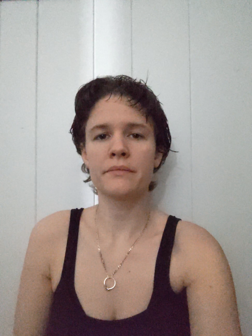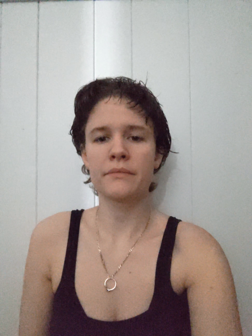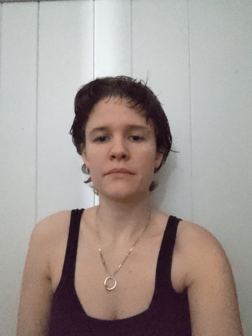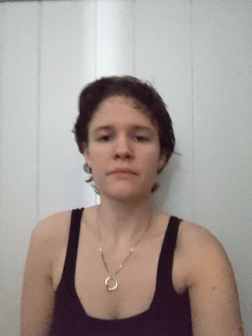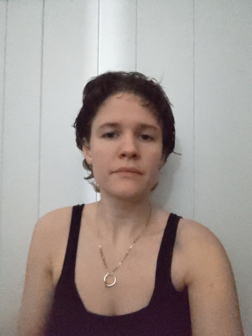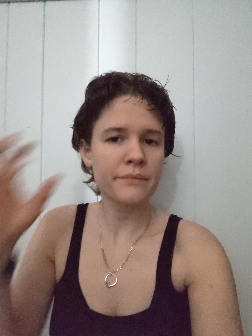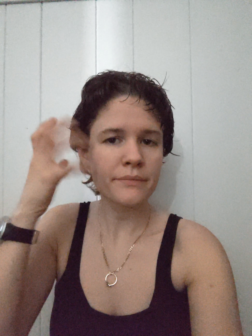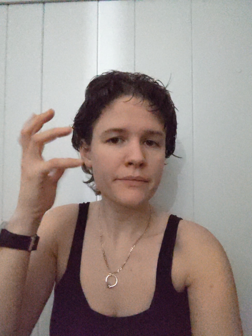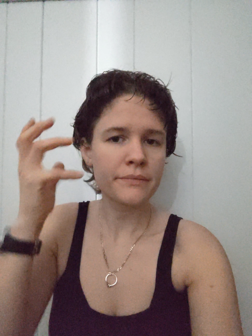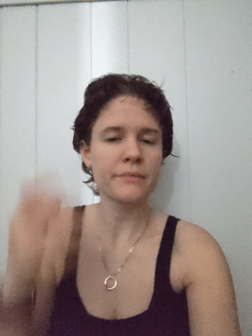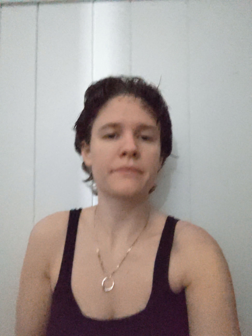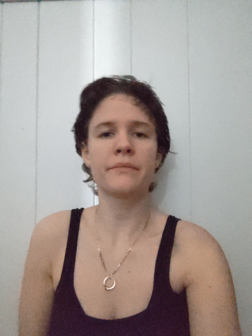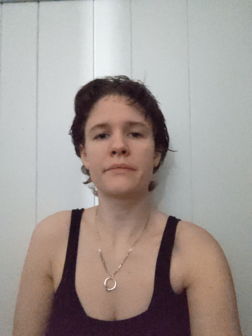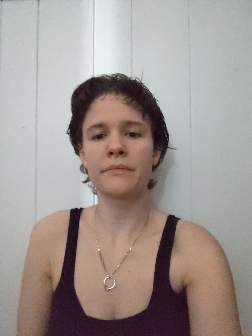radio